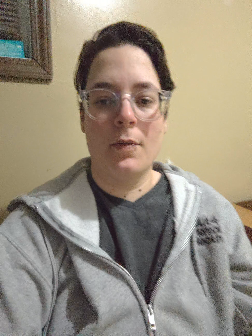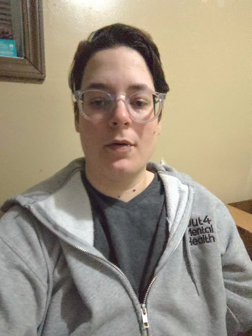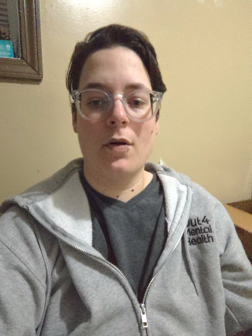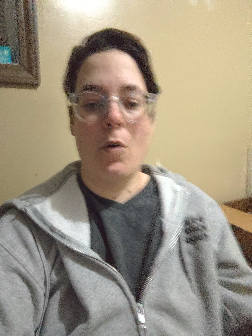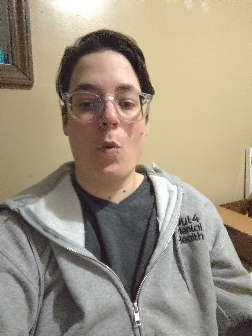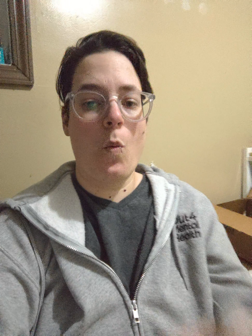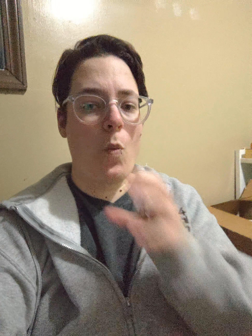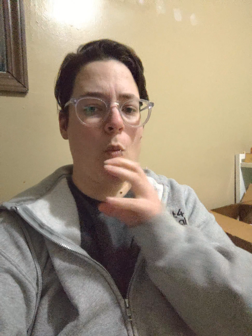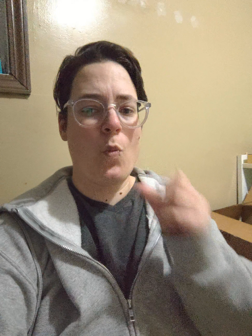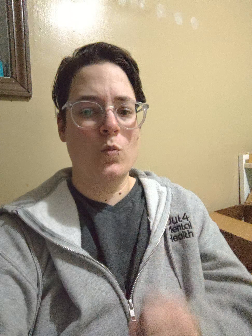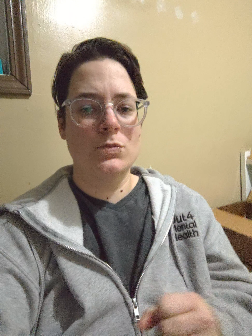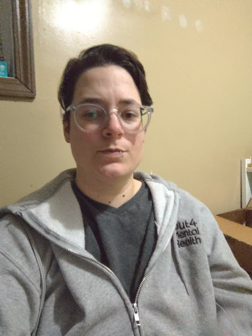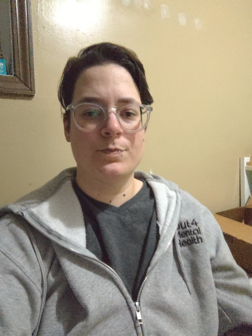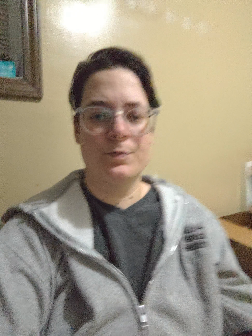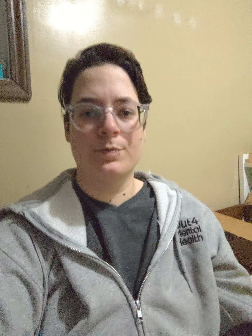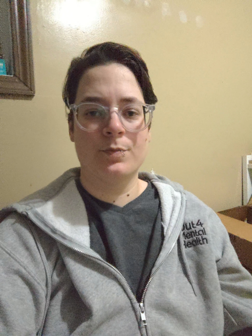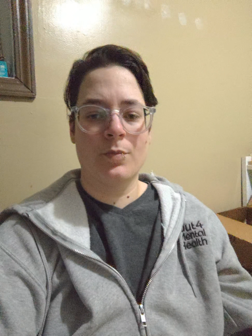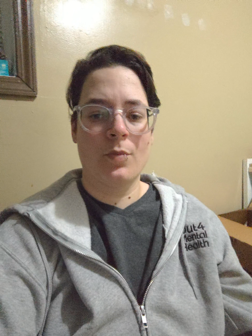old